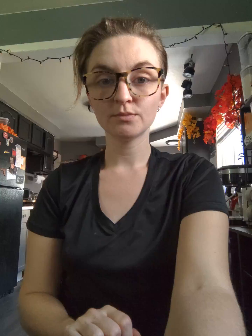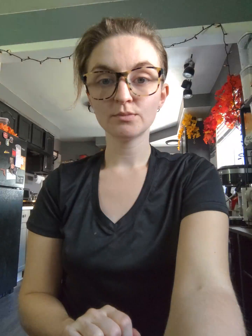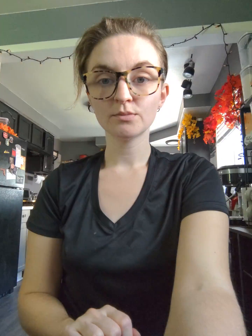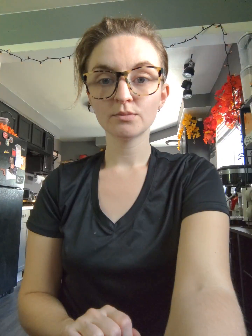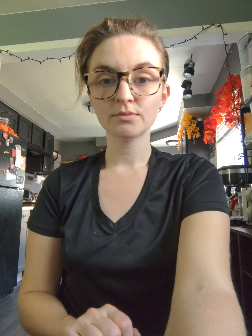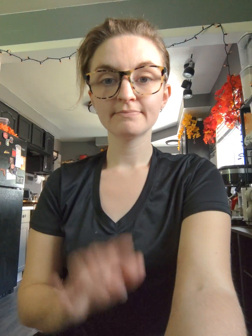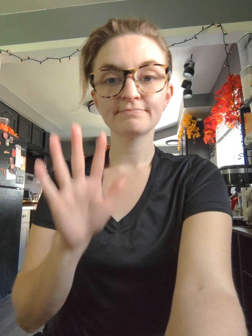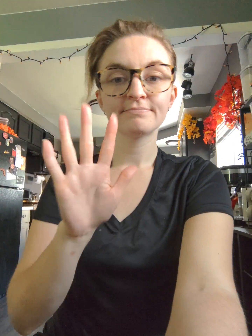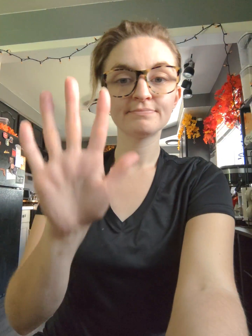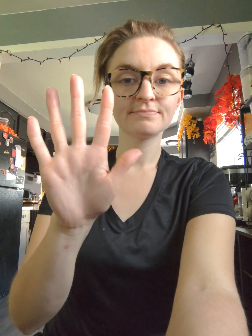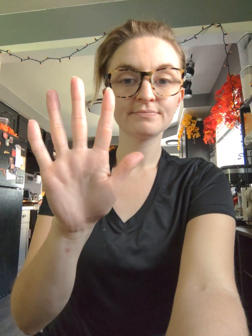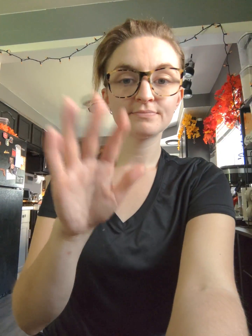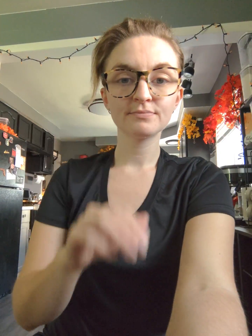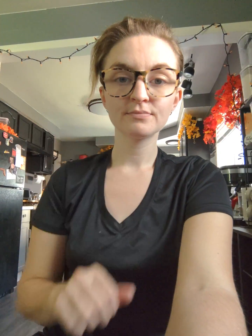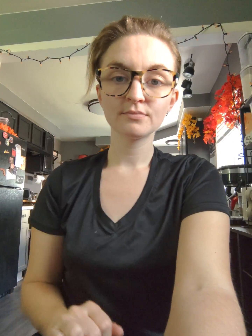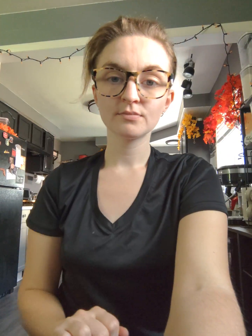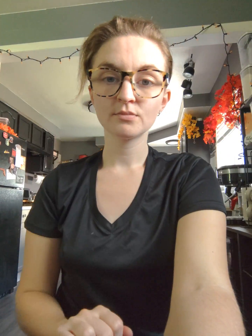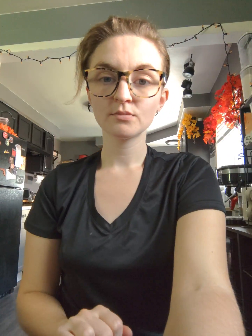give me five